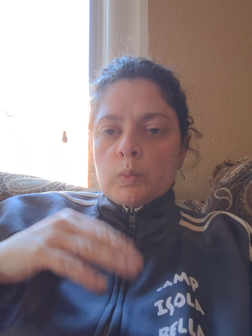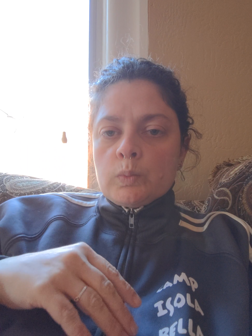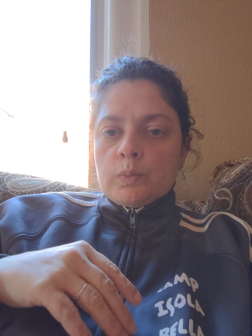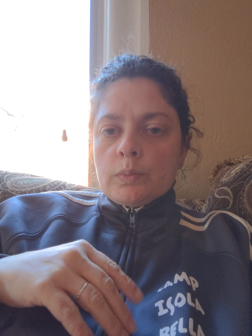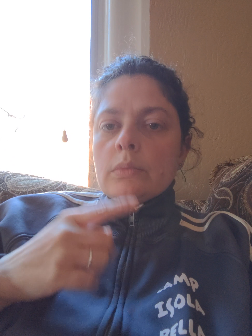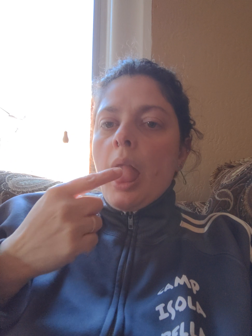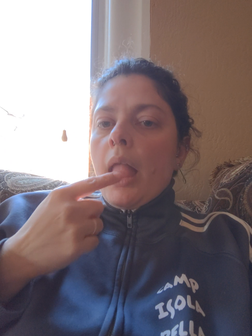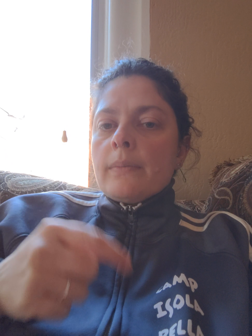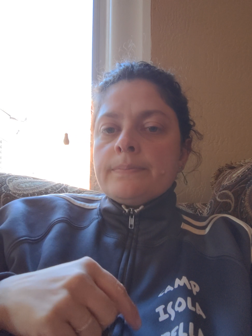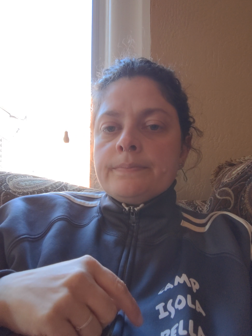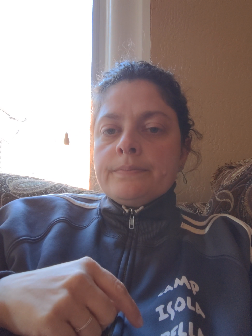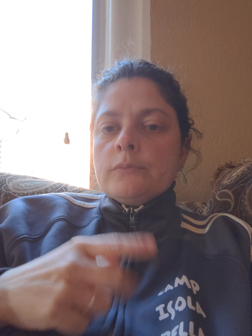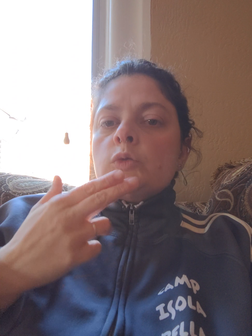tongue